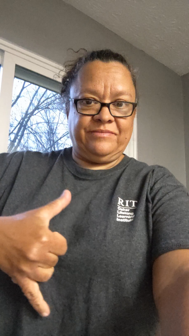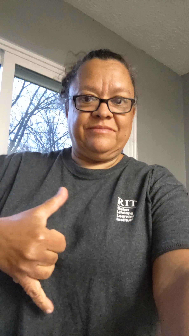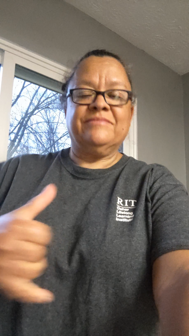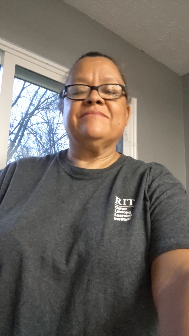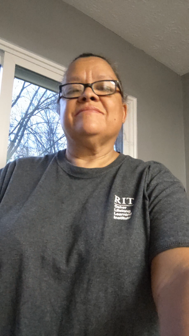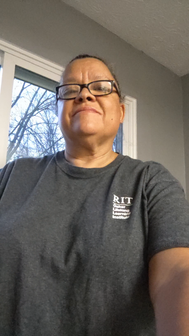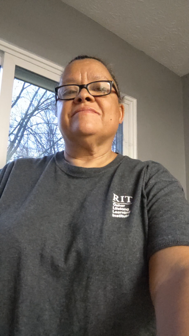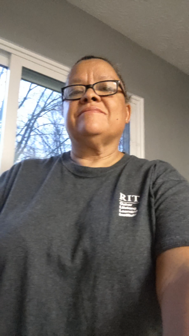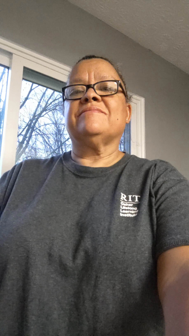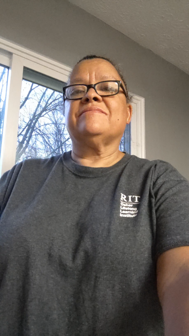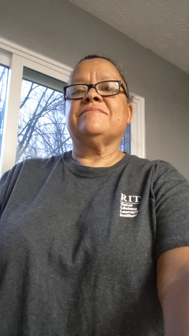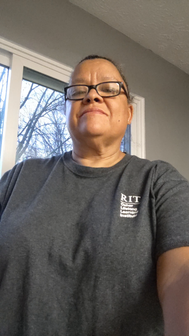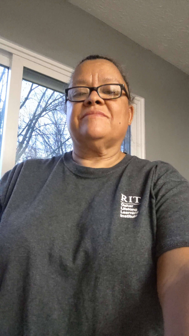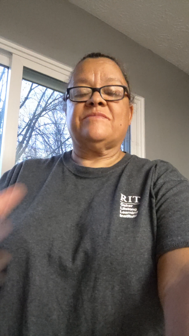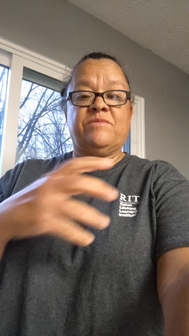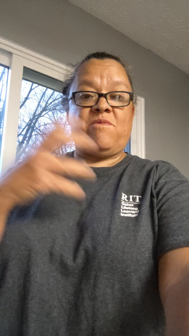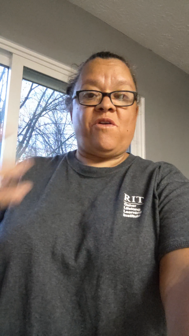much